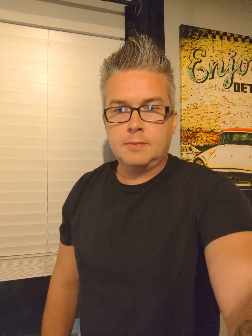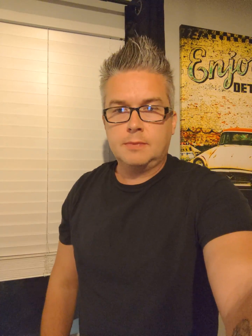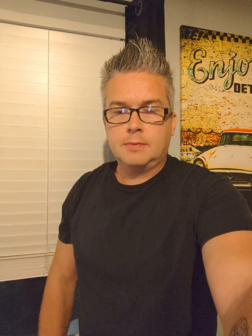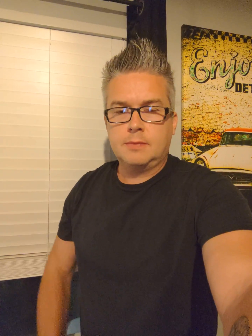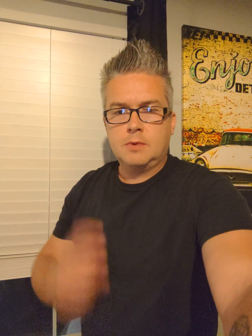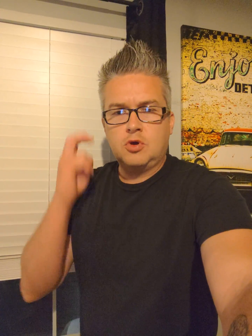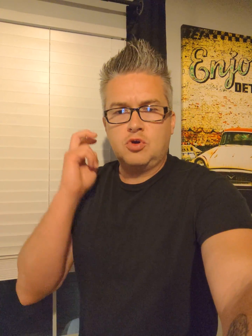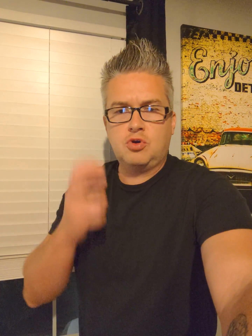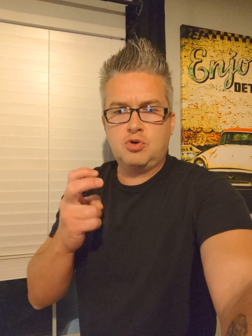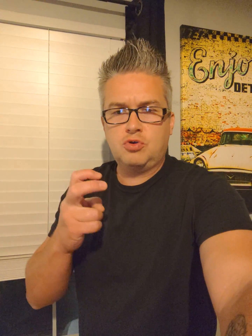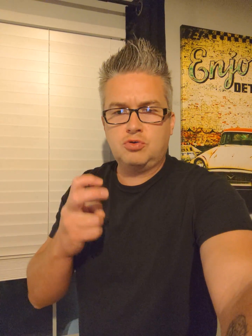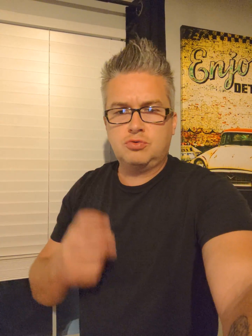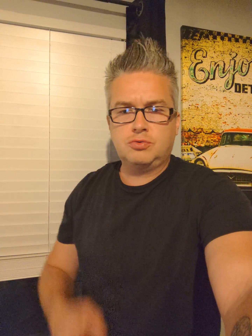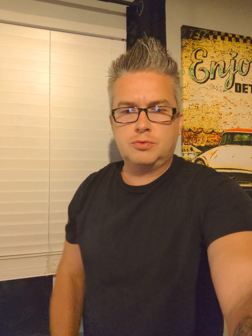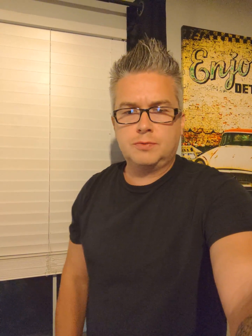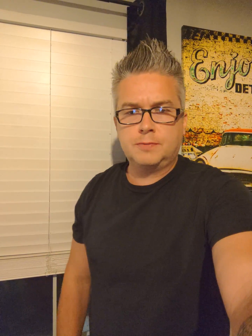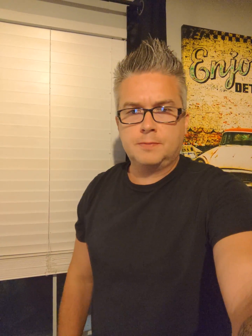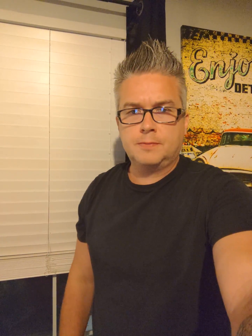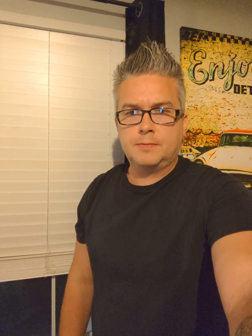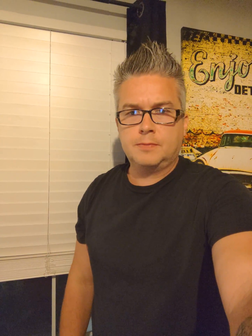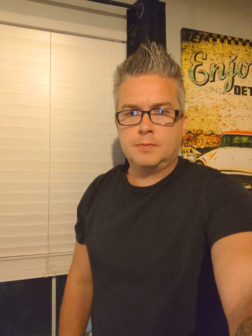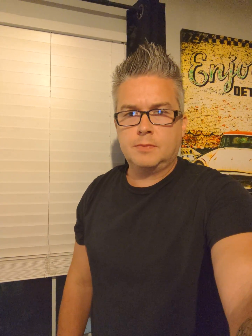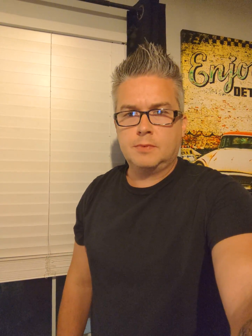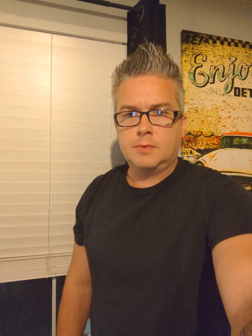hard